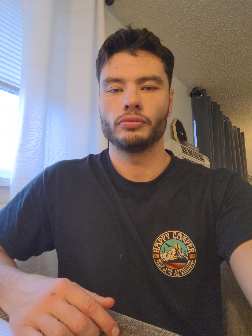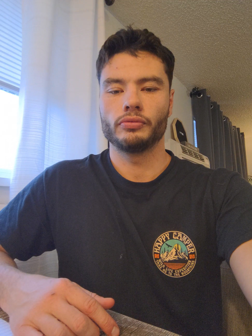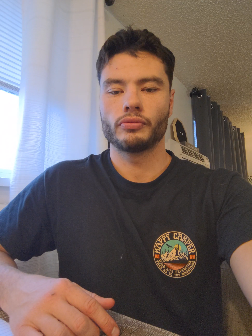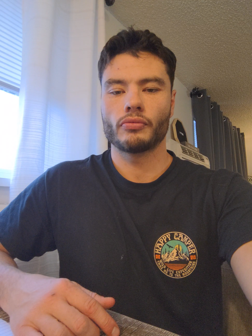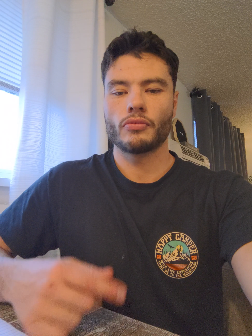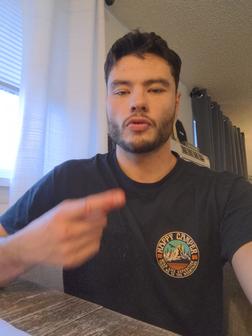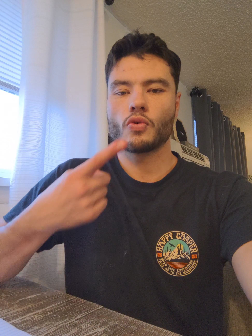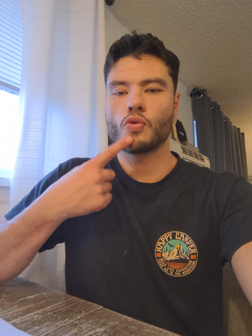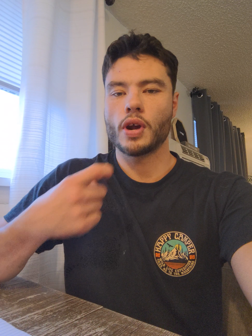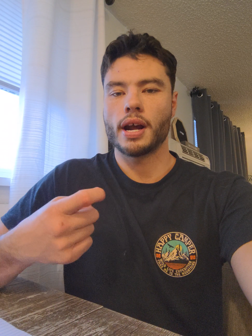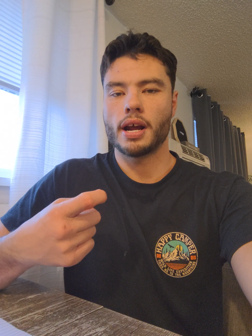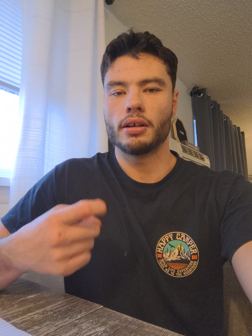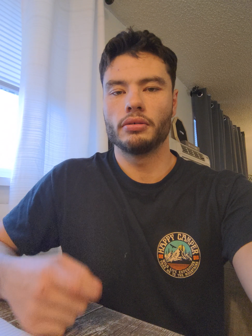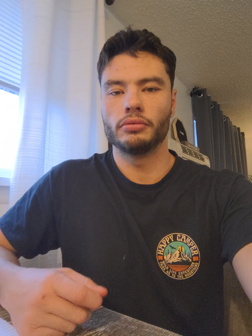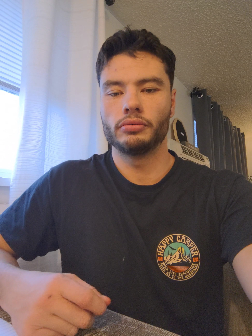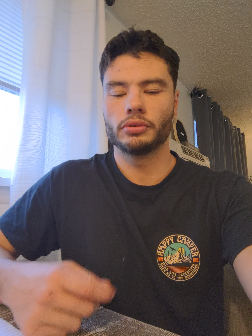red